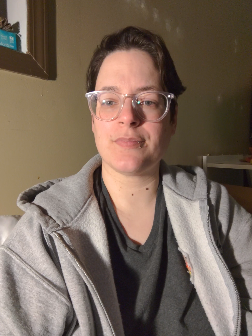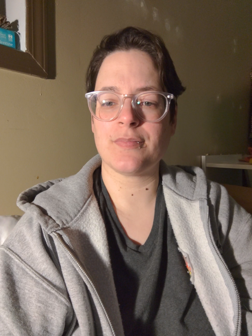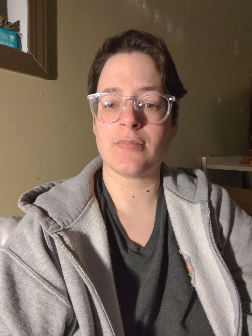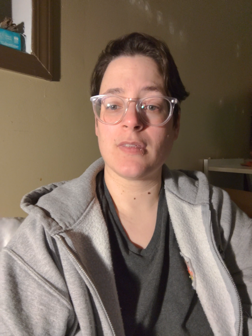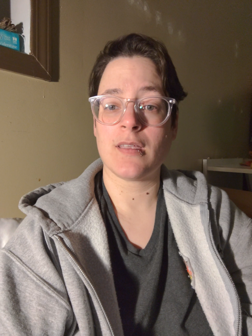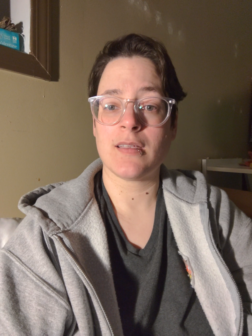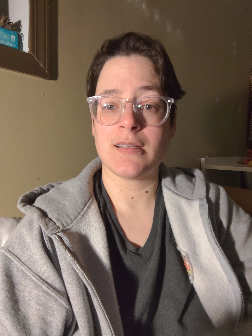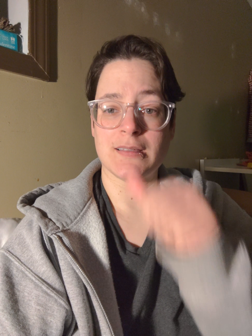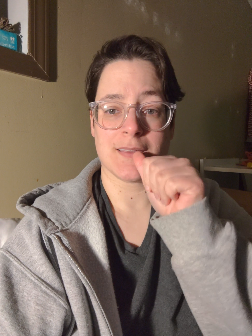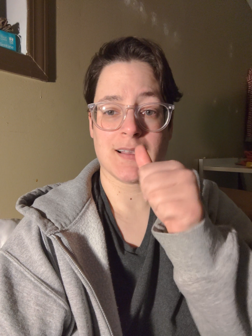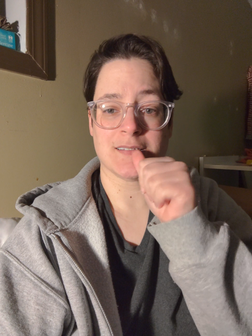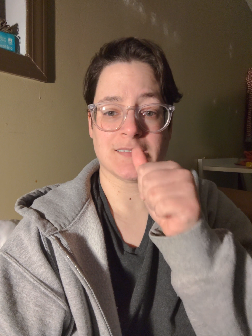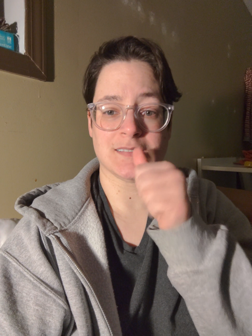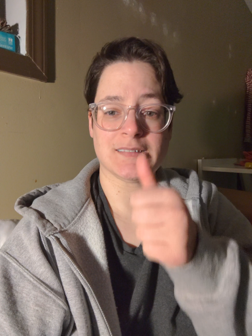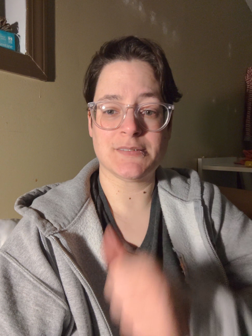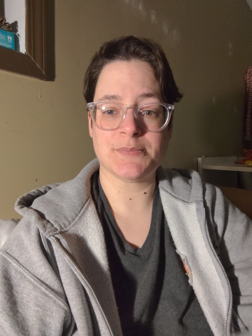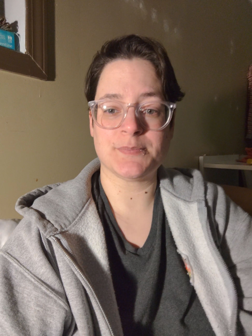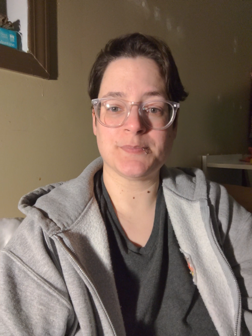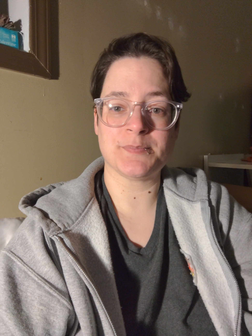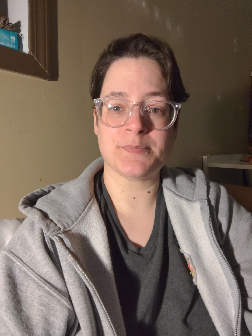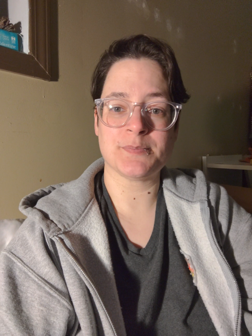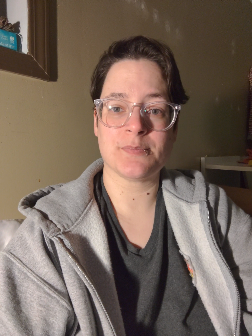nuts